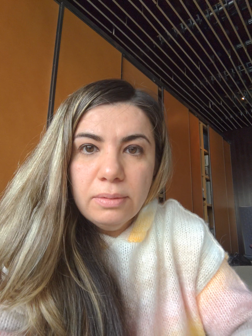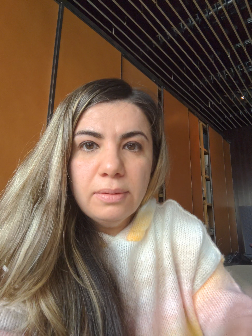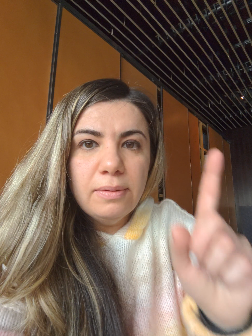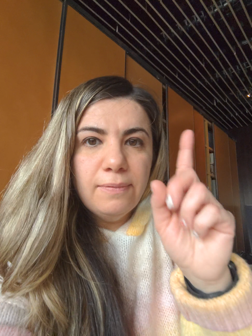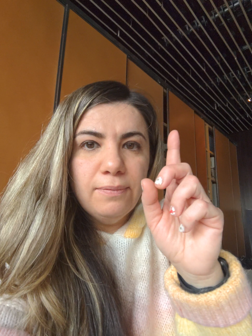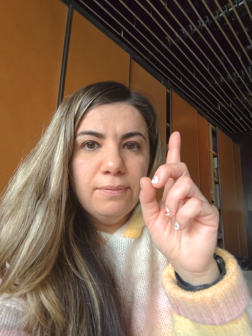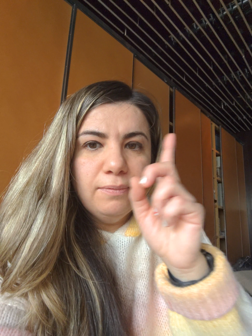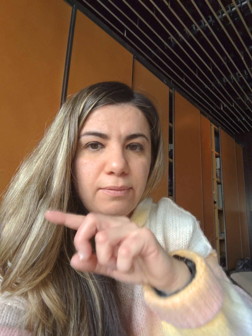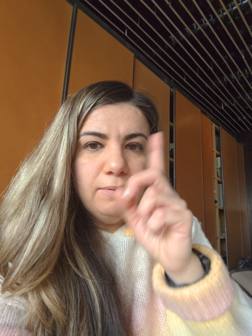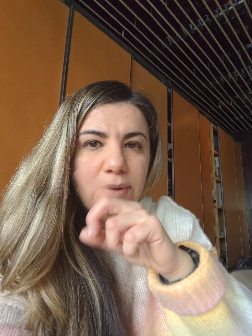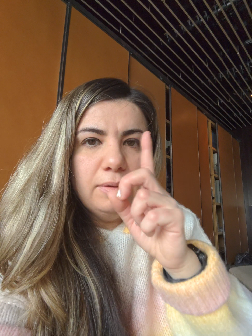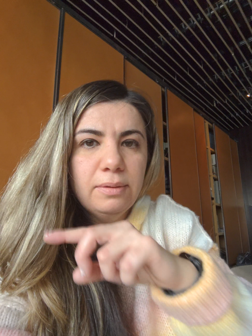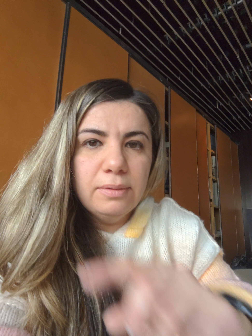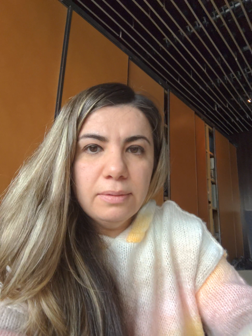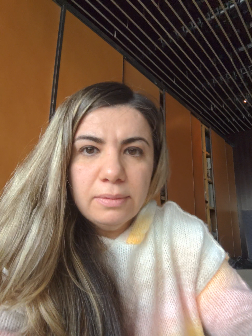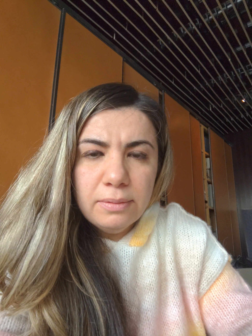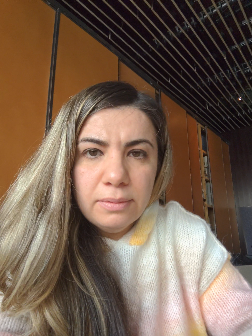mouse